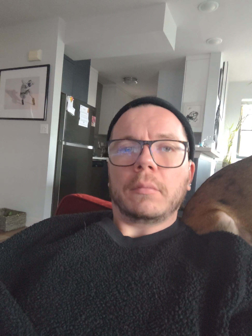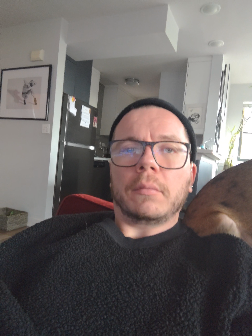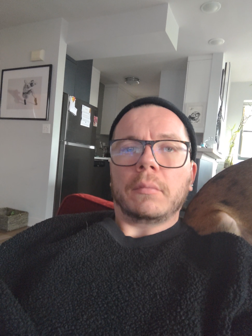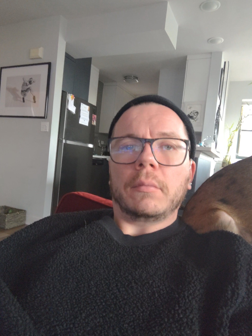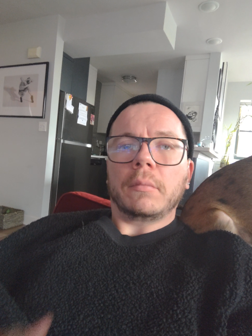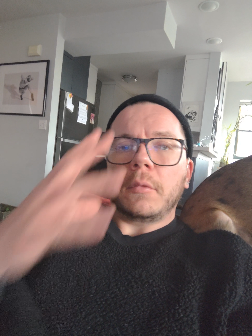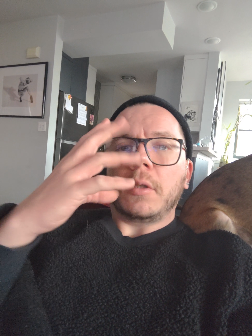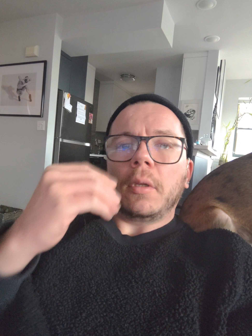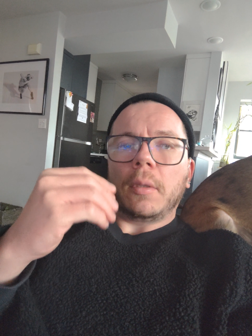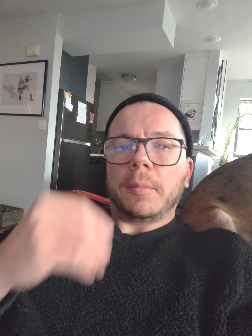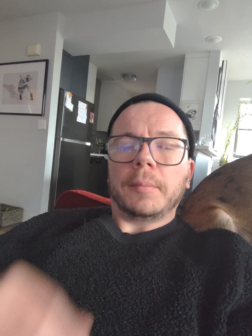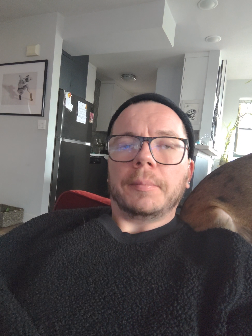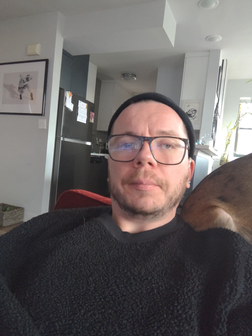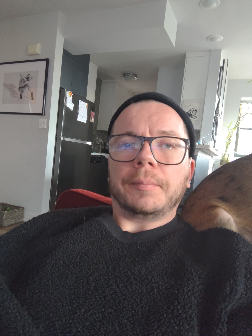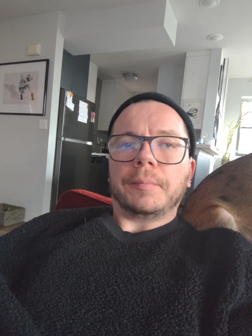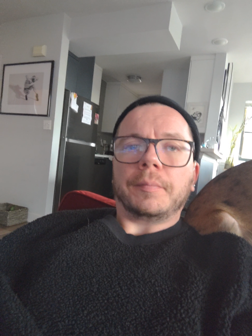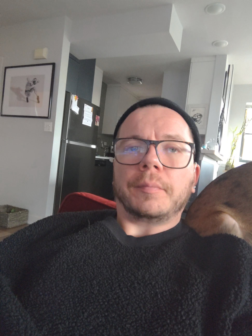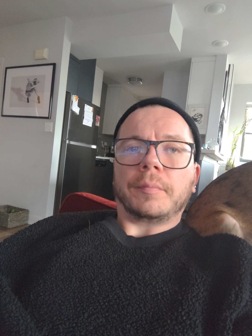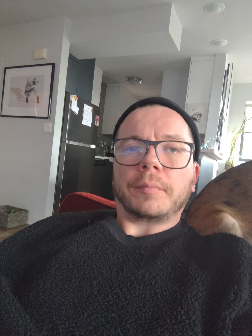sleep